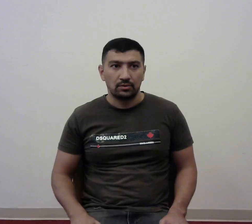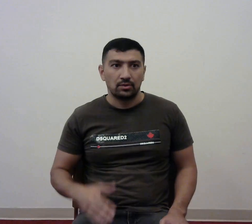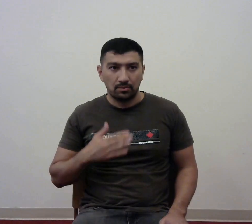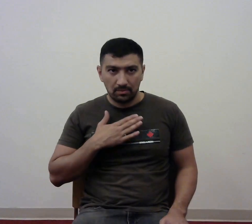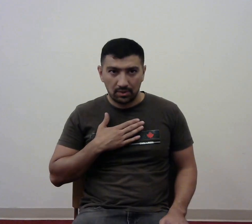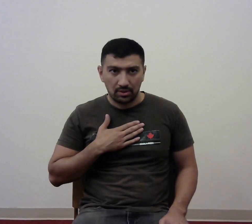mən